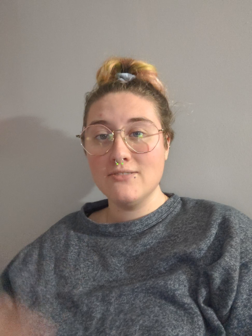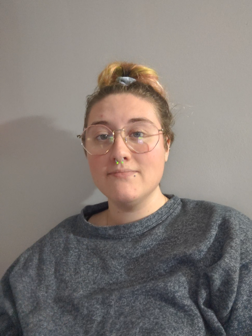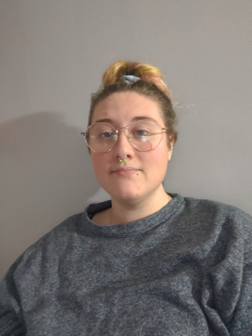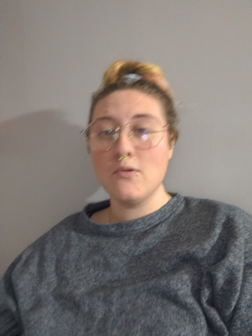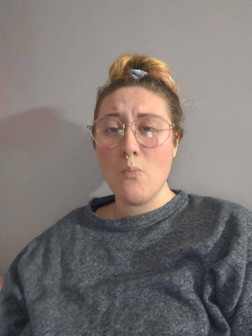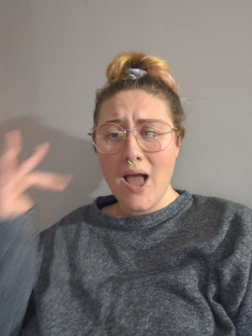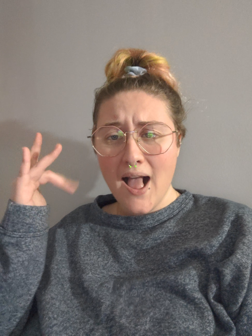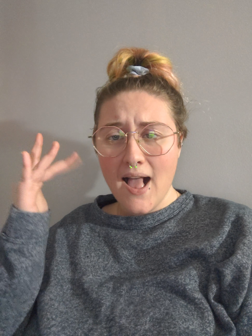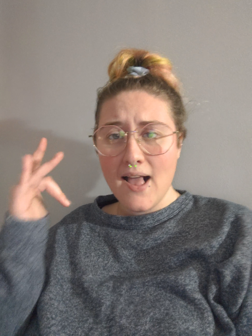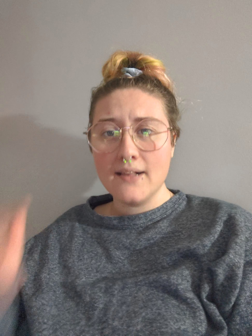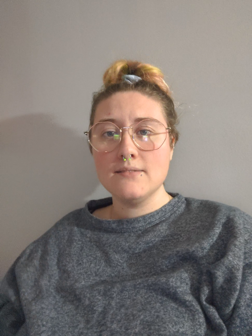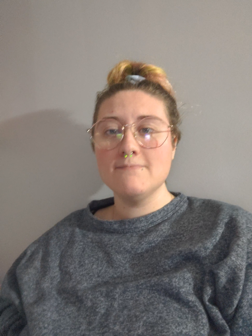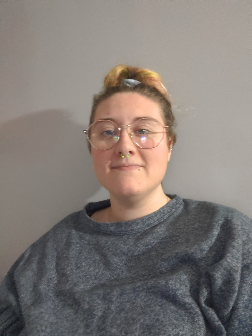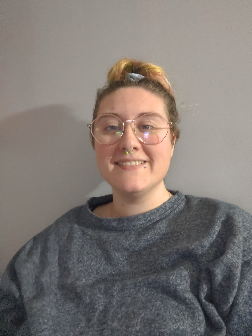why